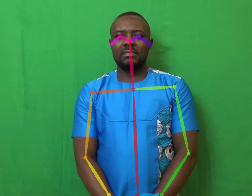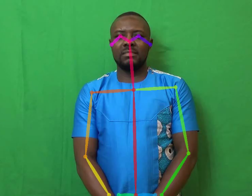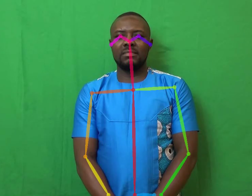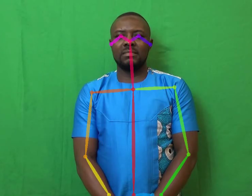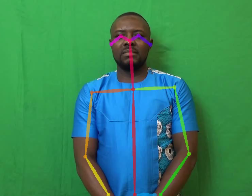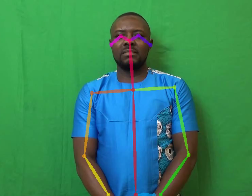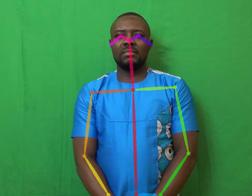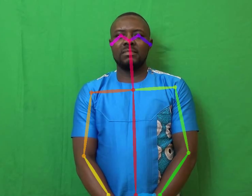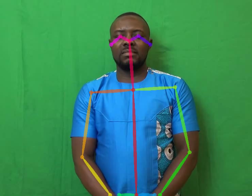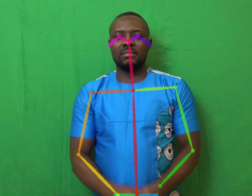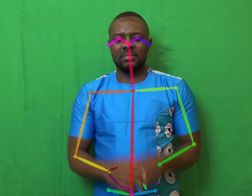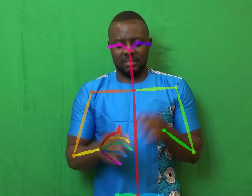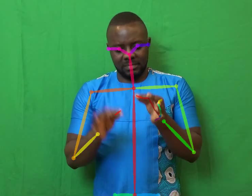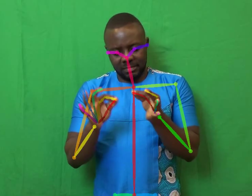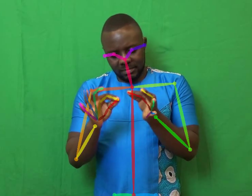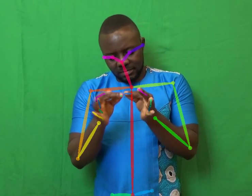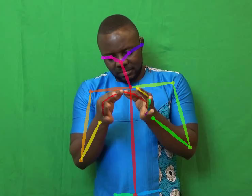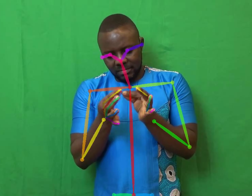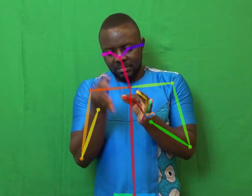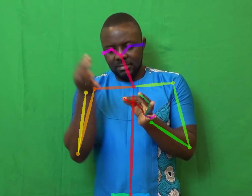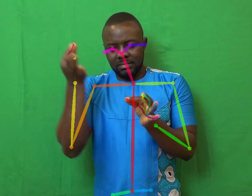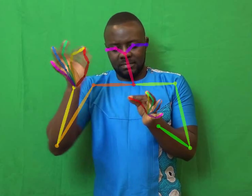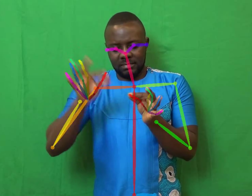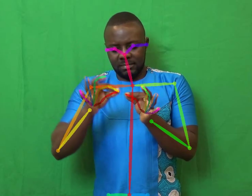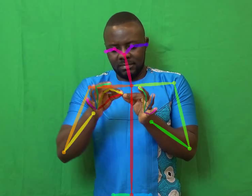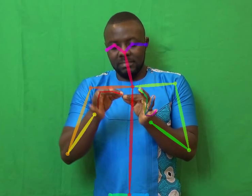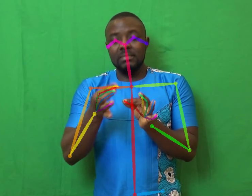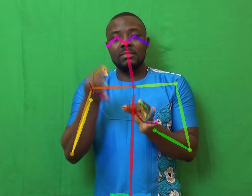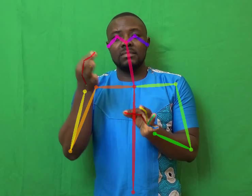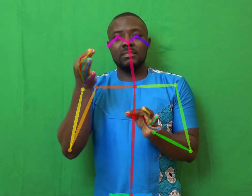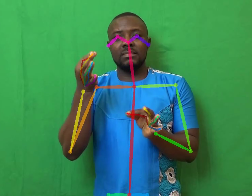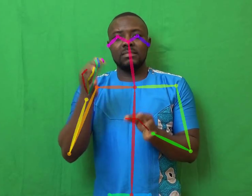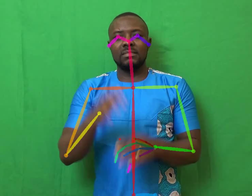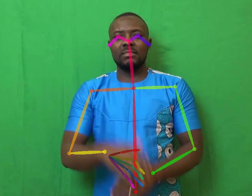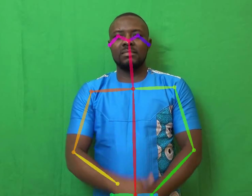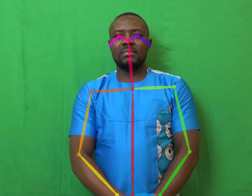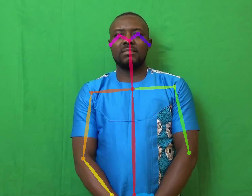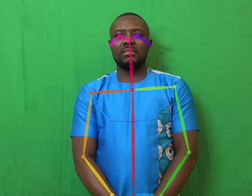needle or pin